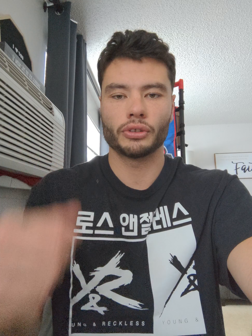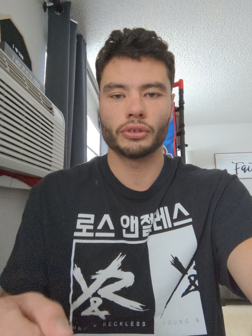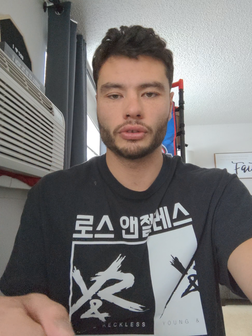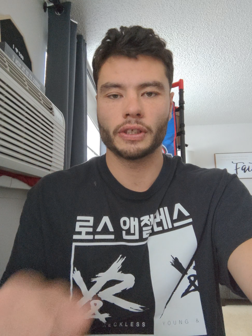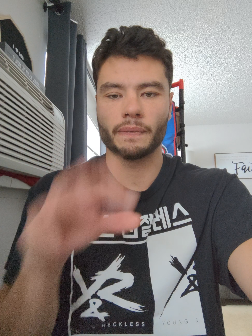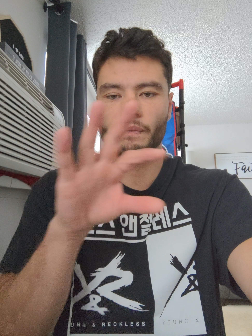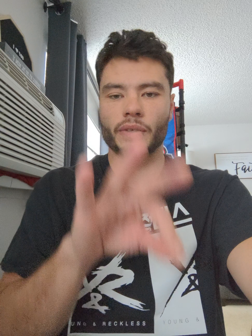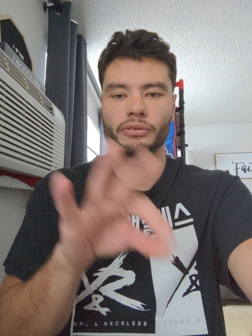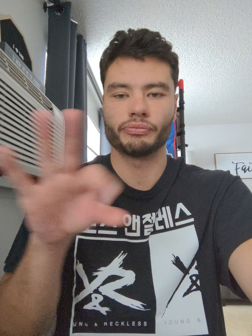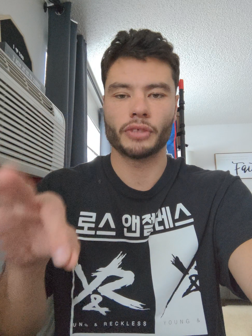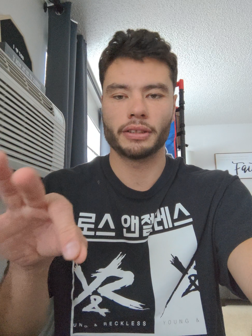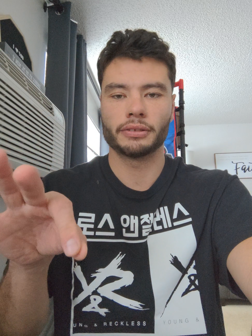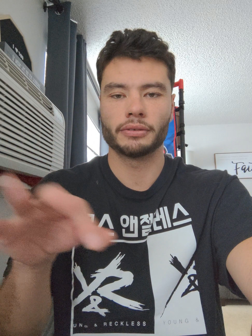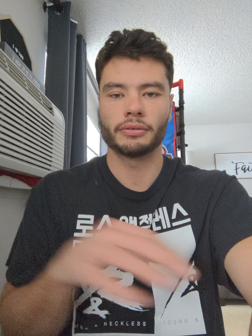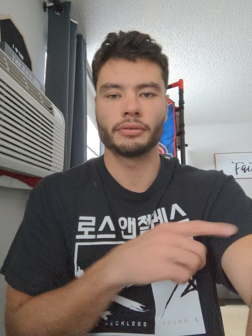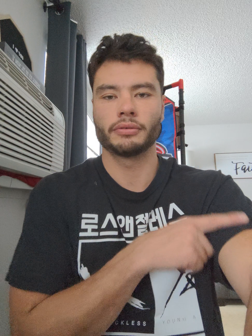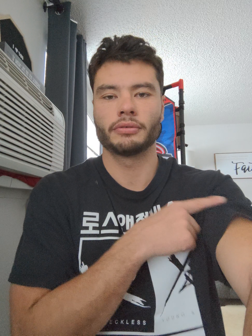french fries